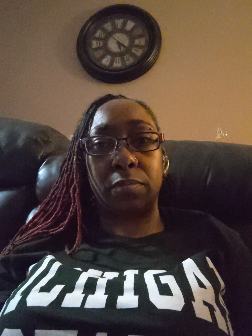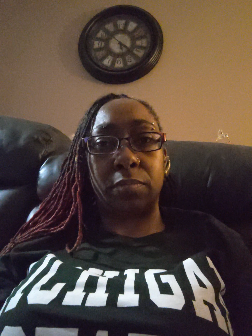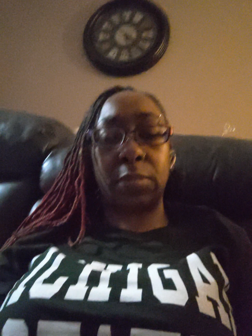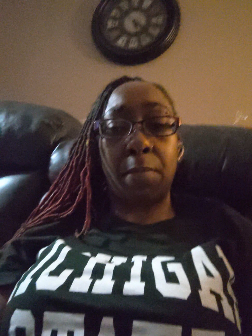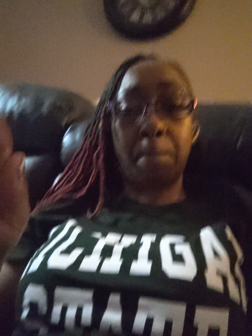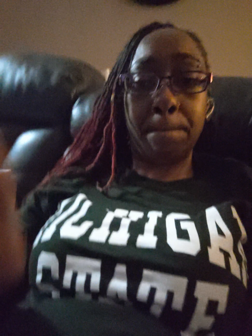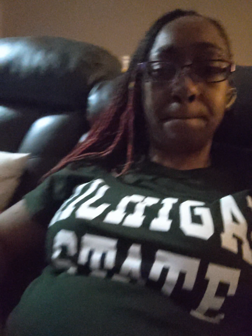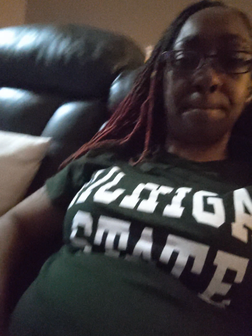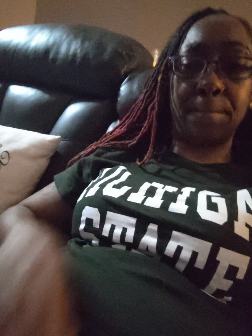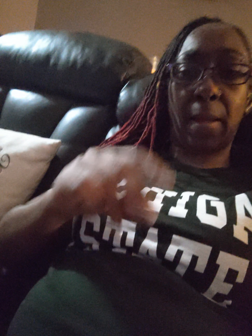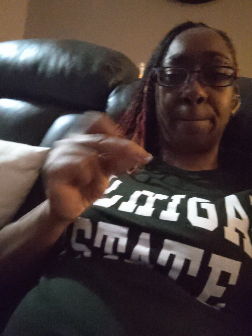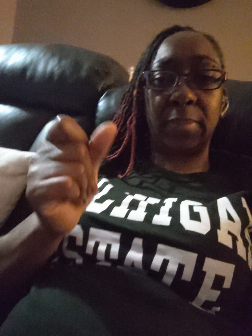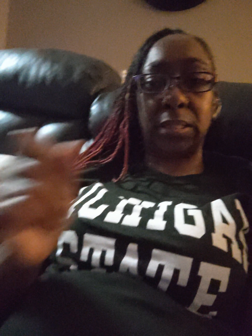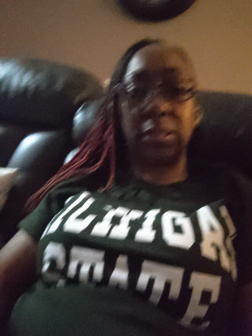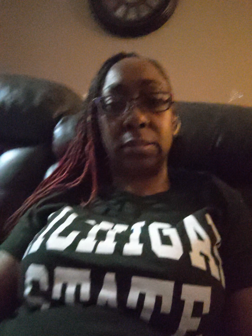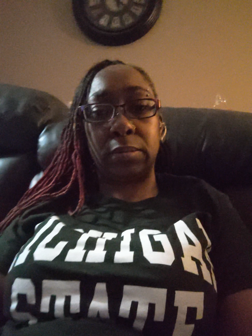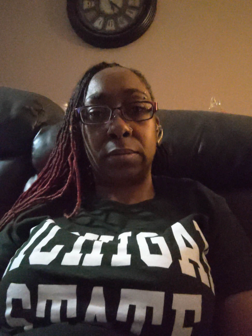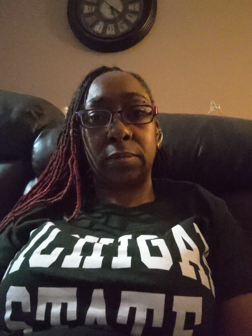puppy